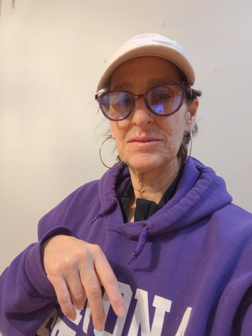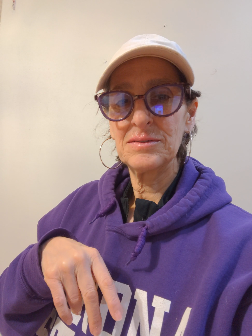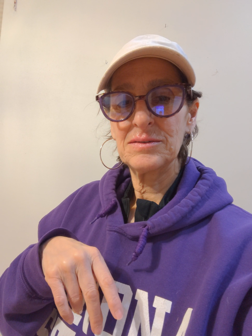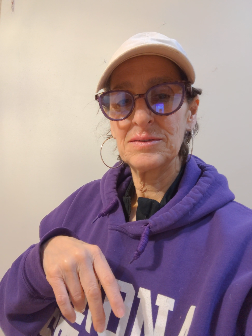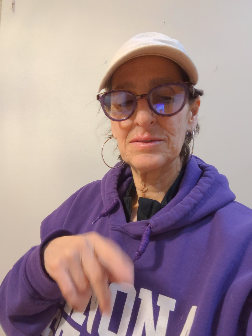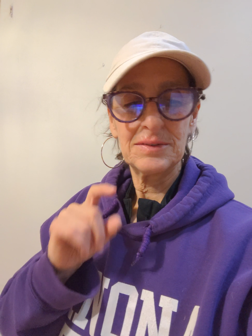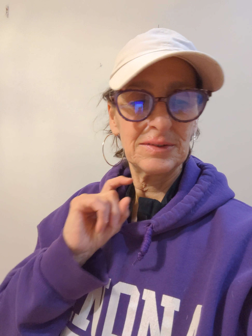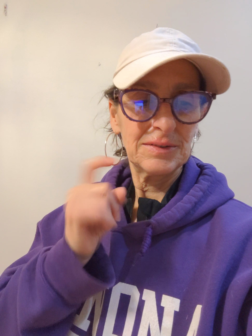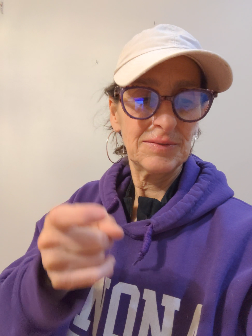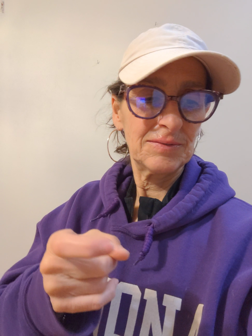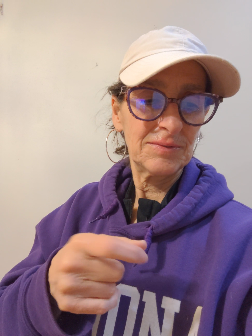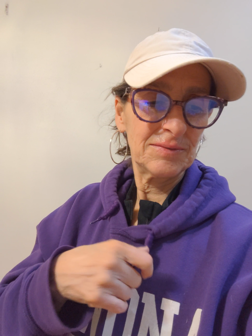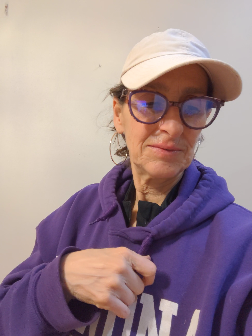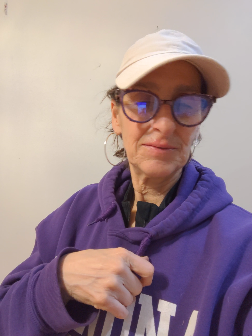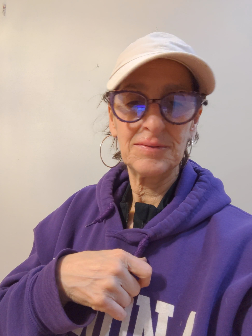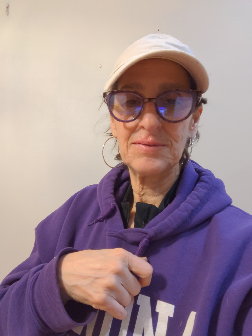gift